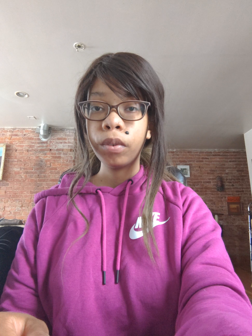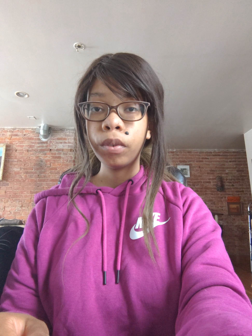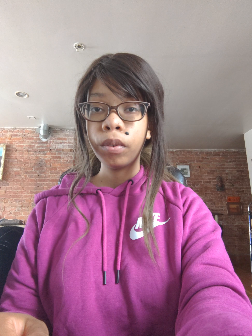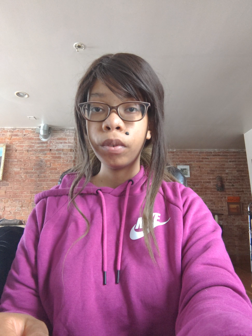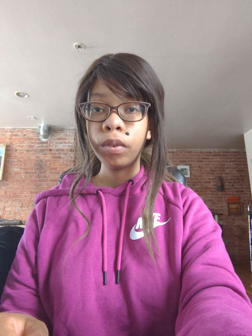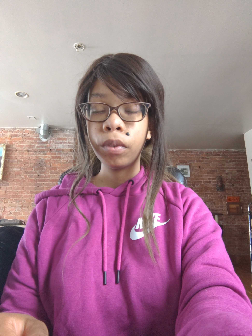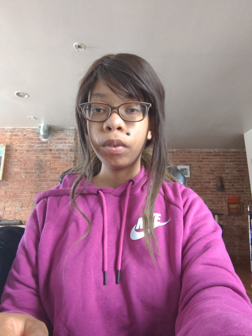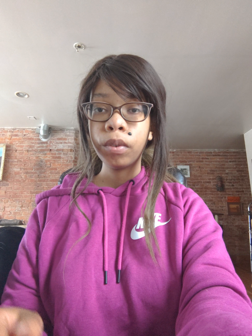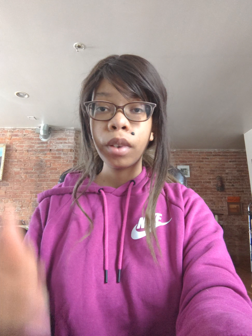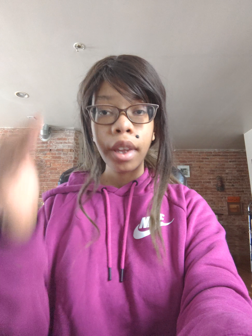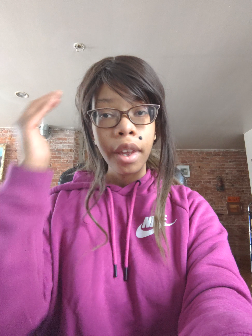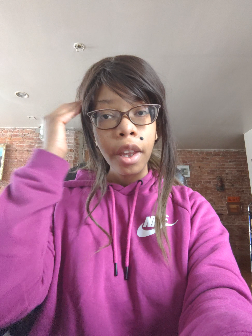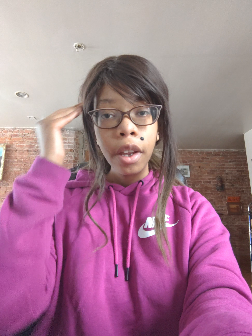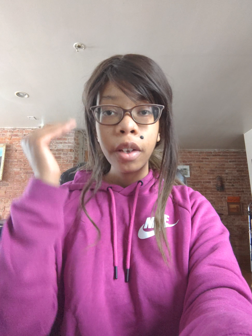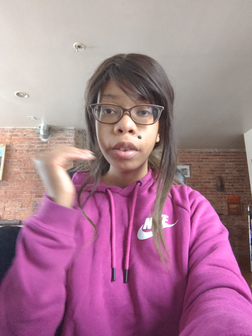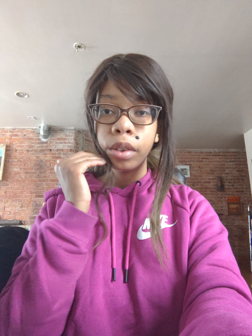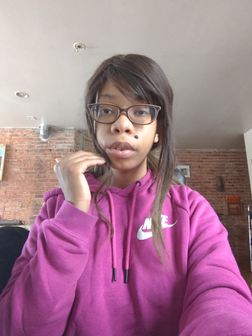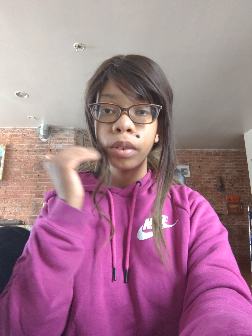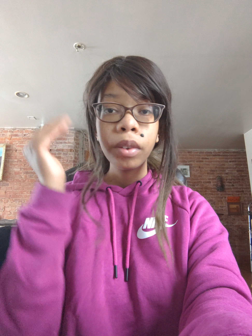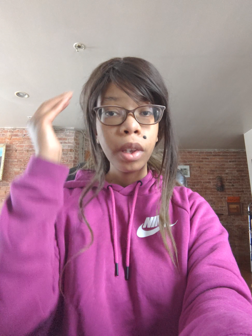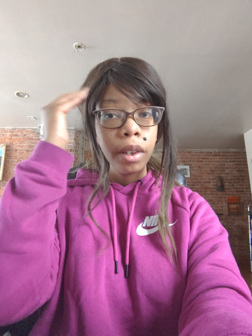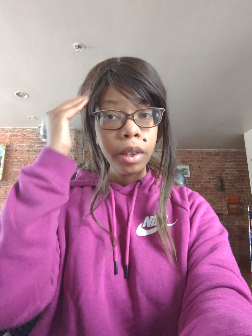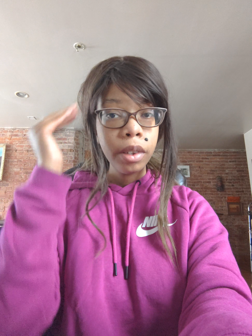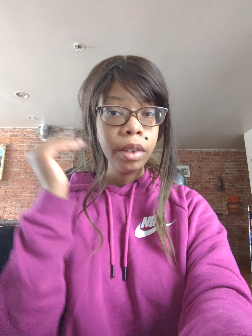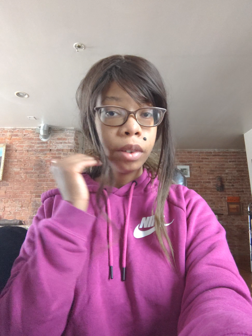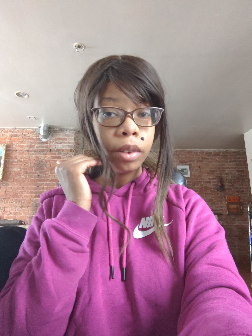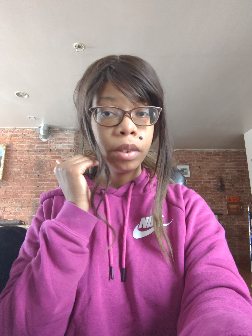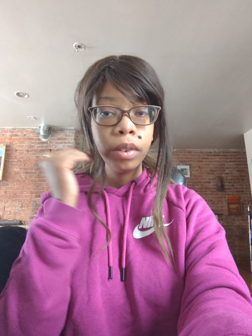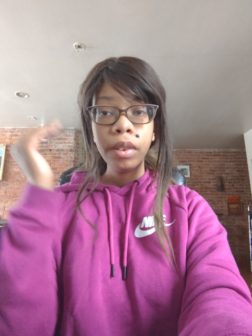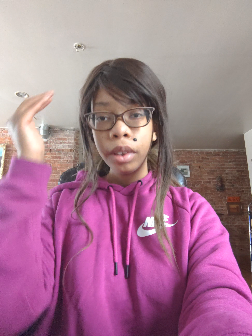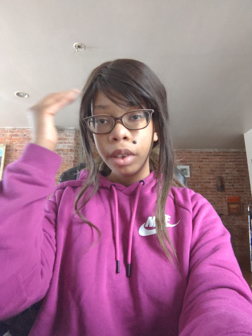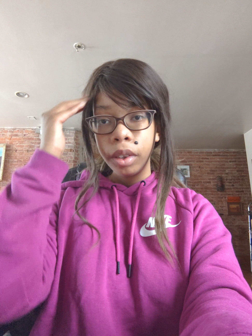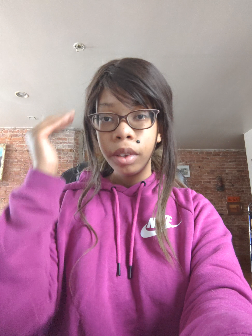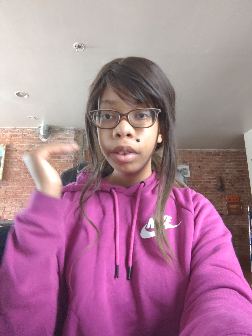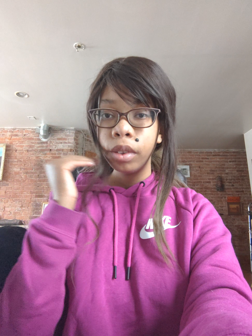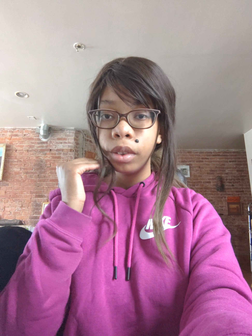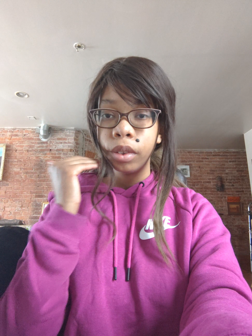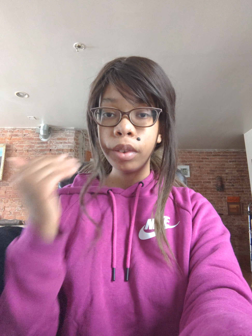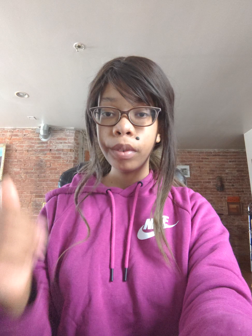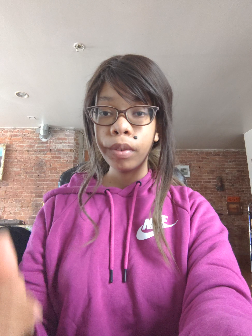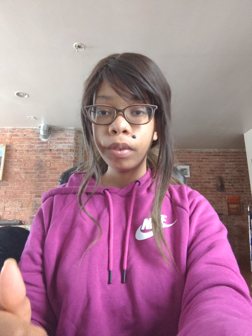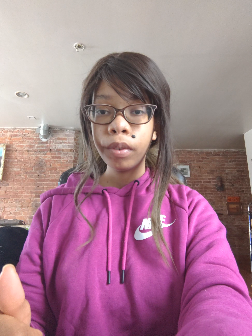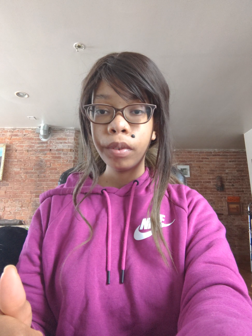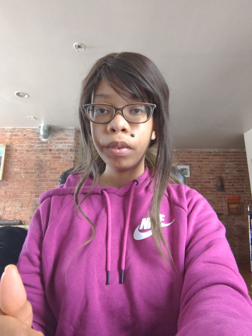head